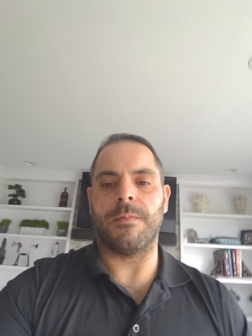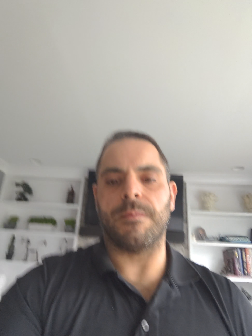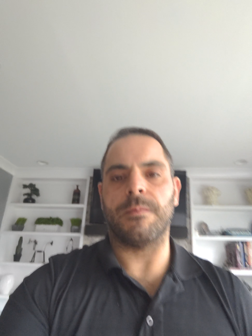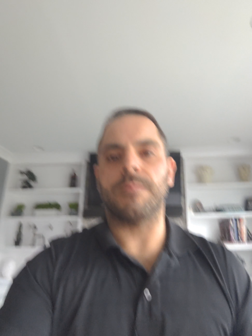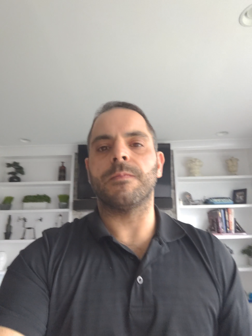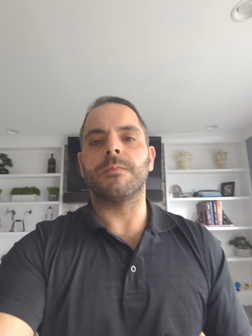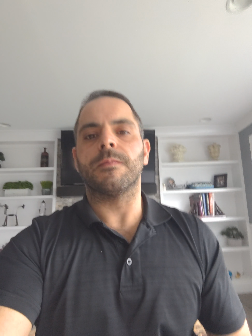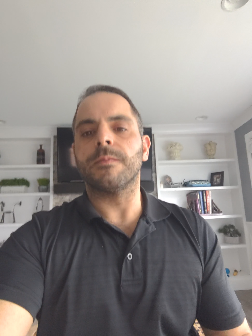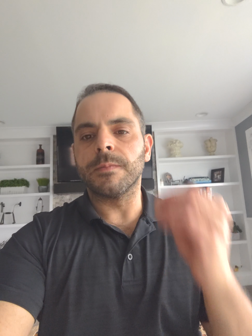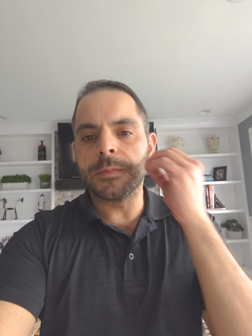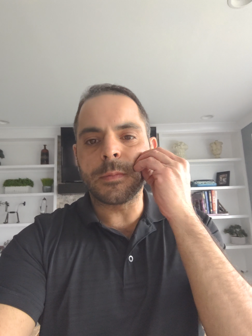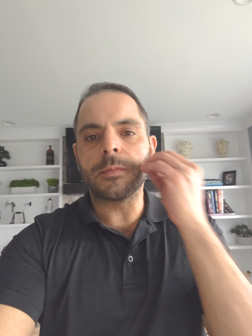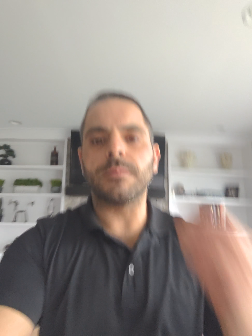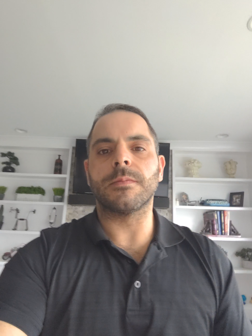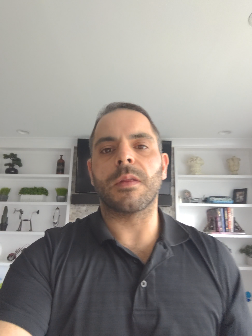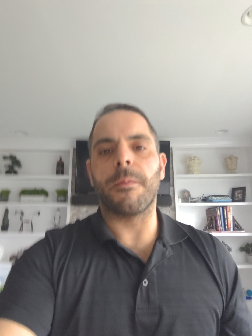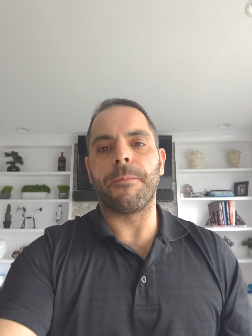kiss